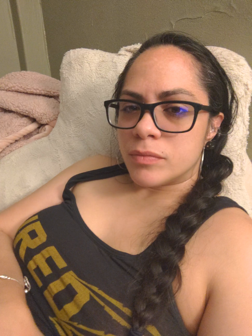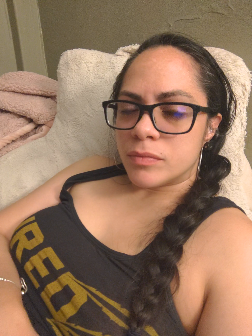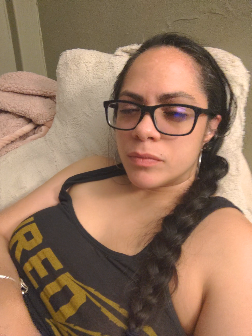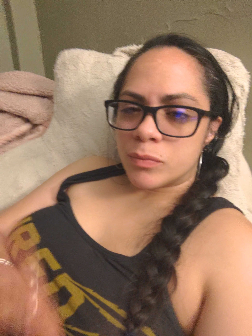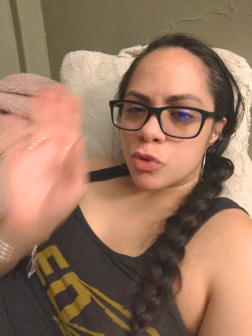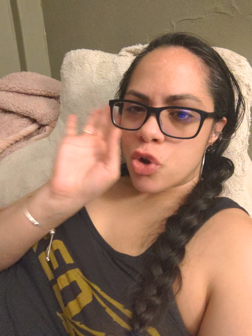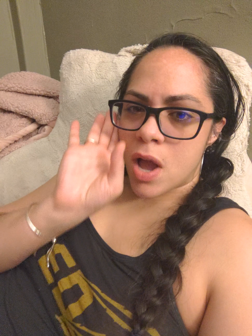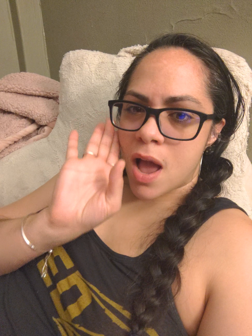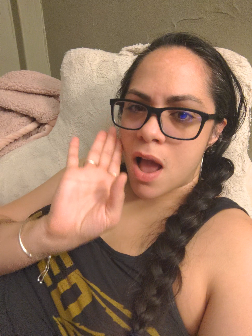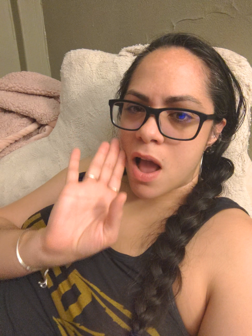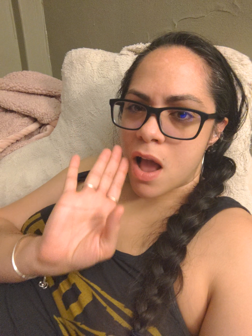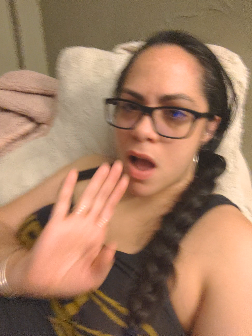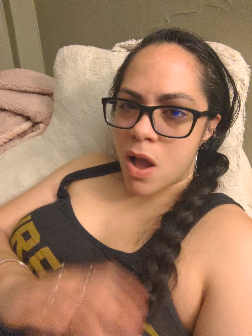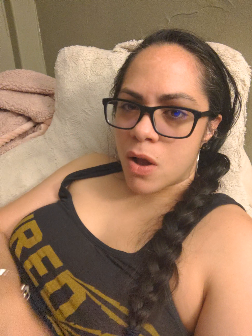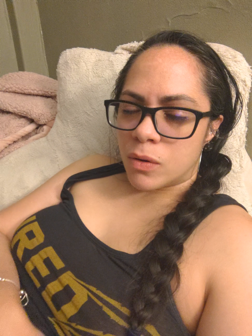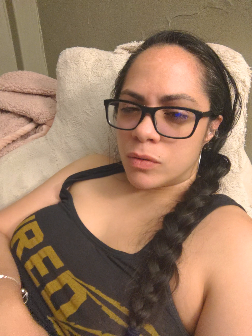brown